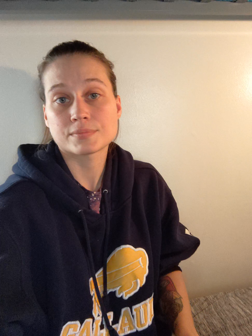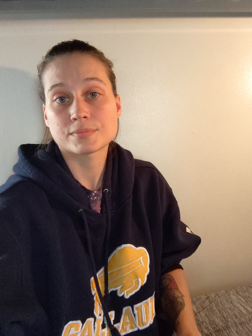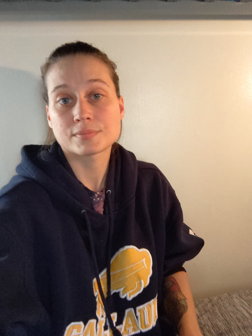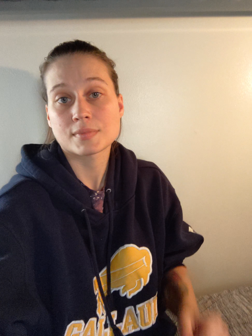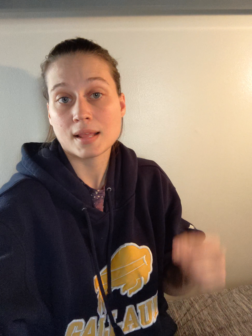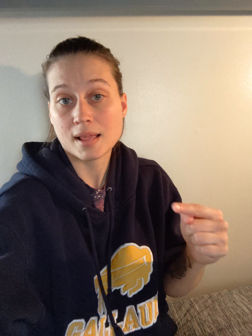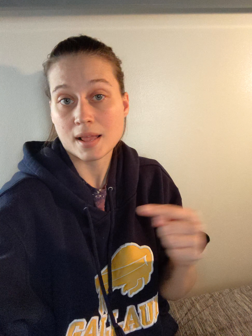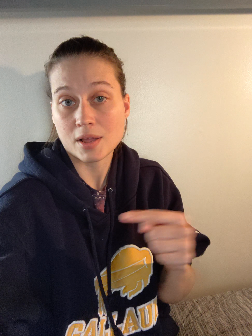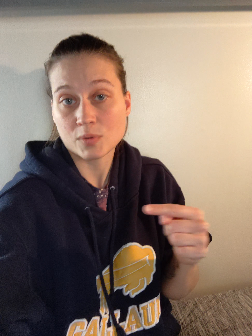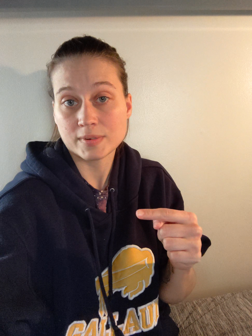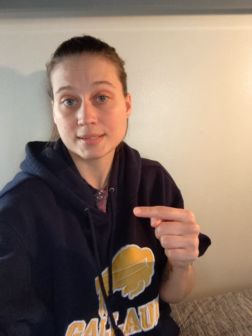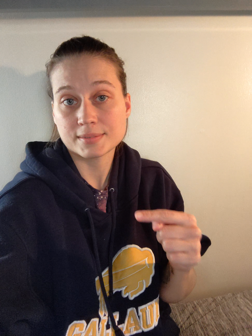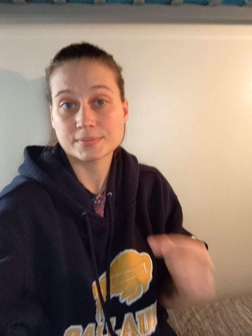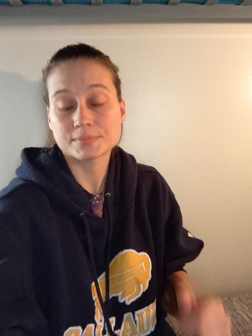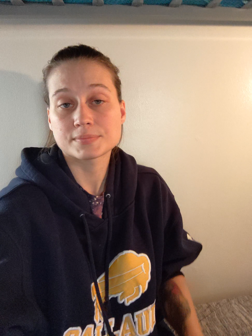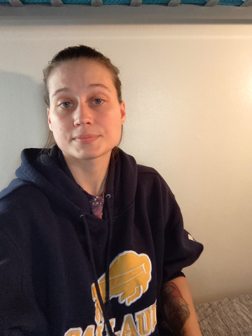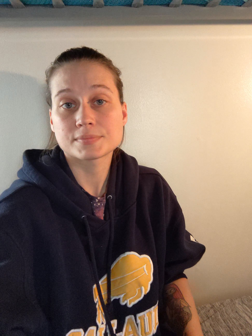owie